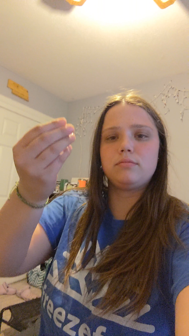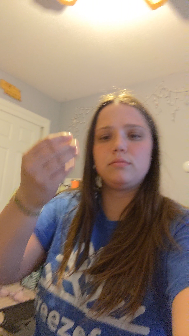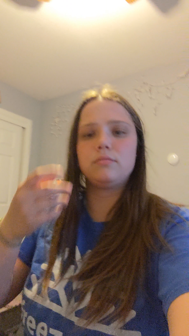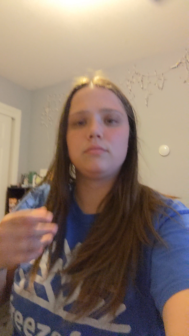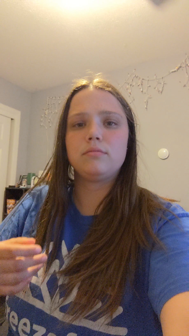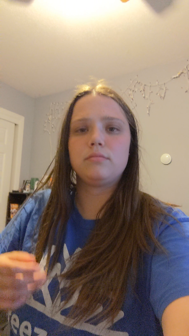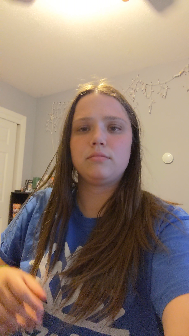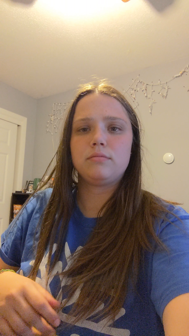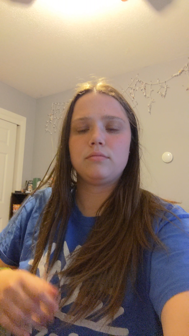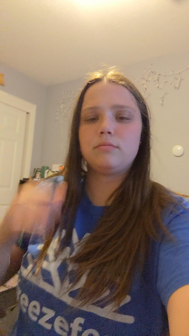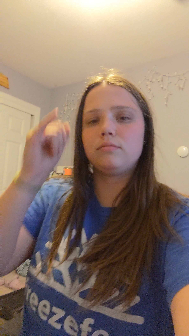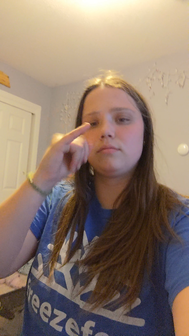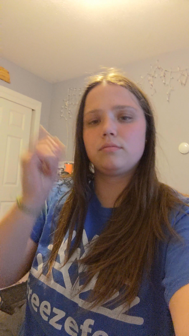draw